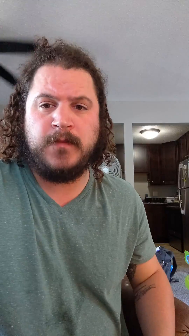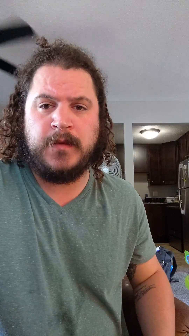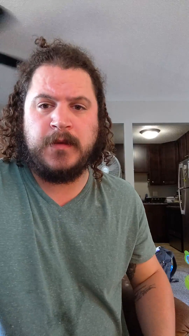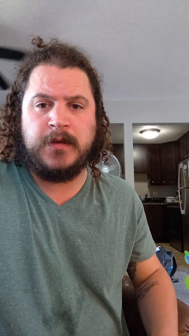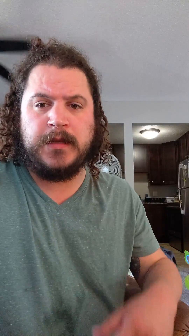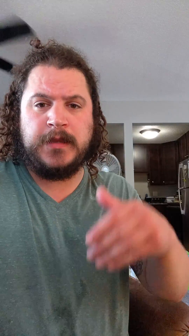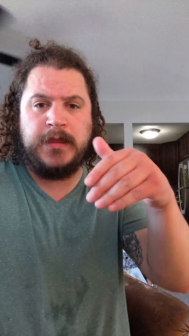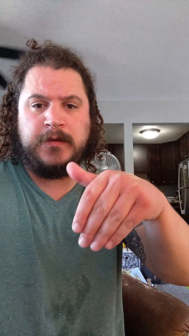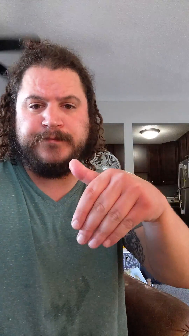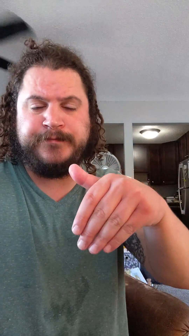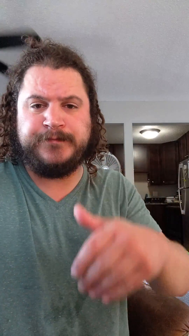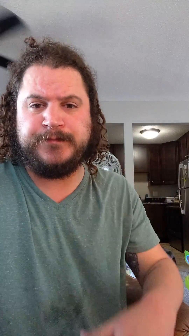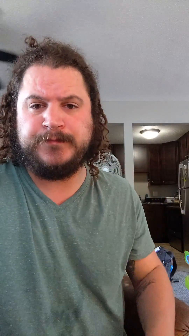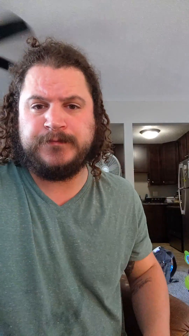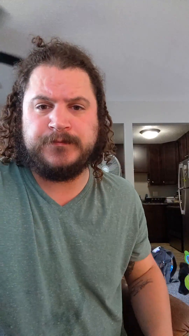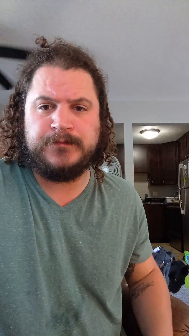night night